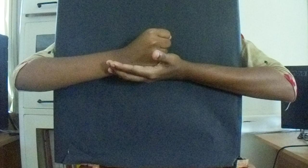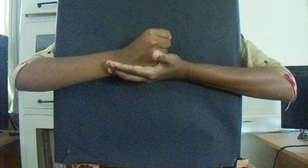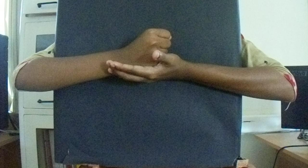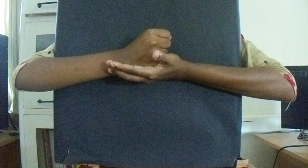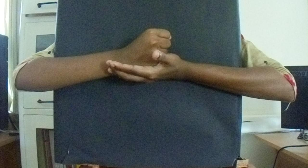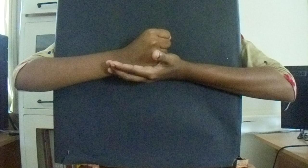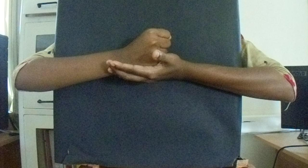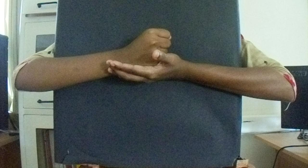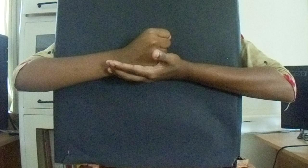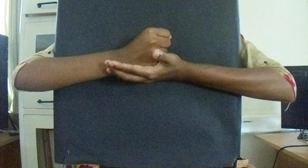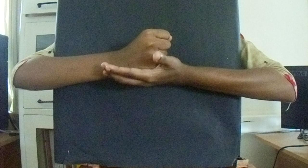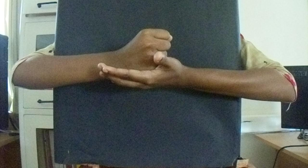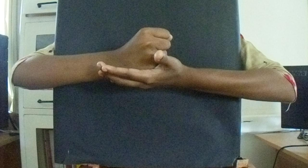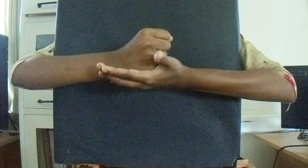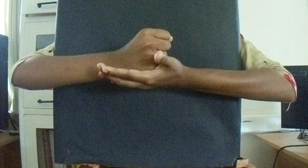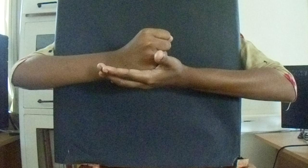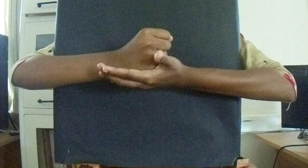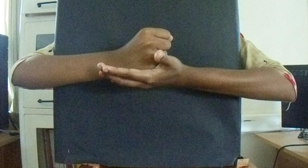help